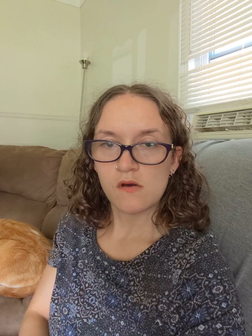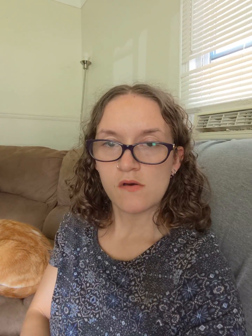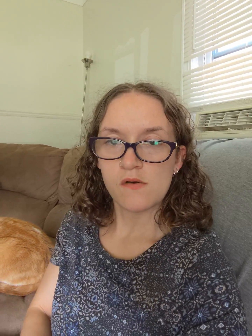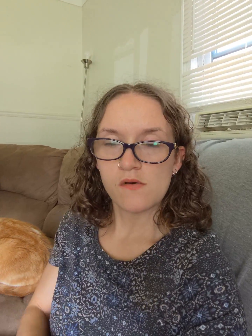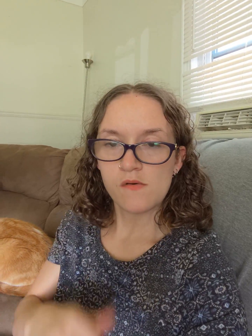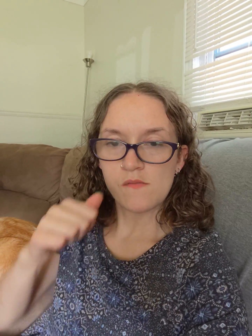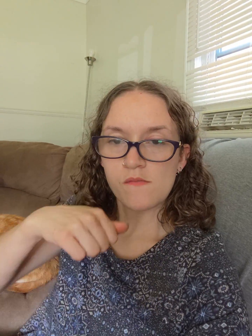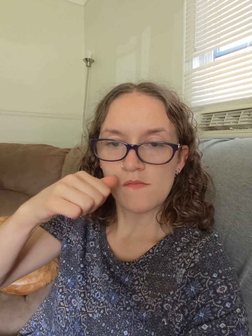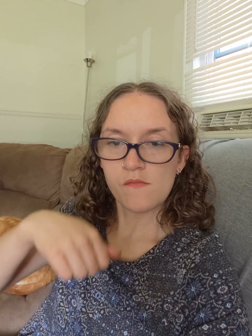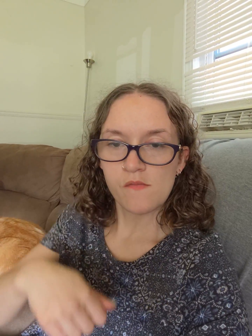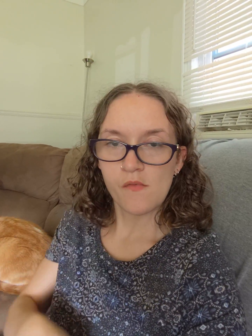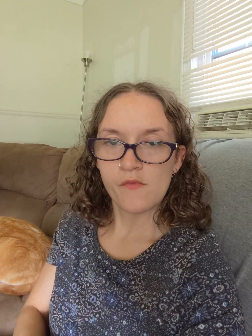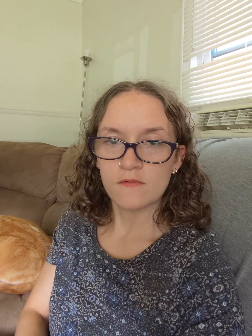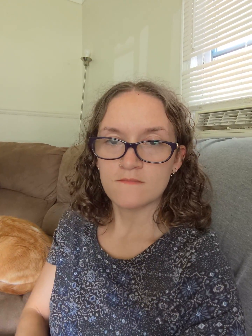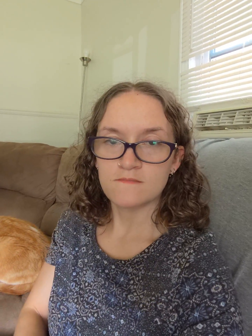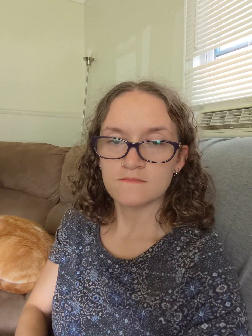rock